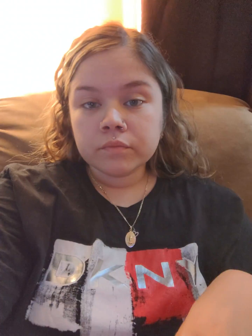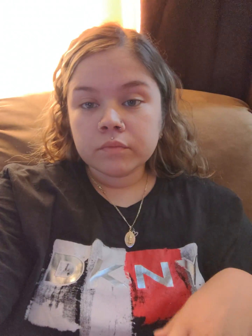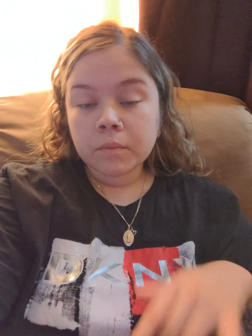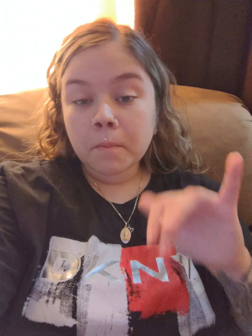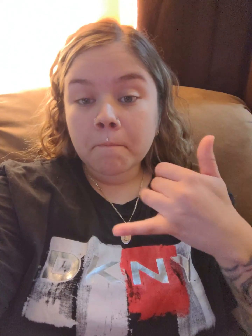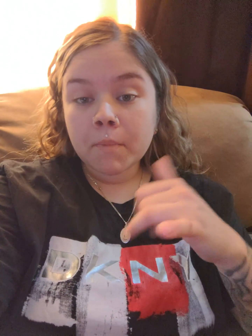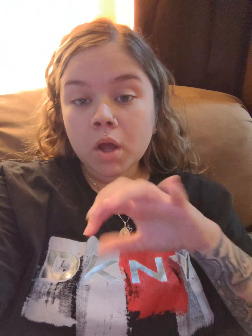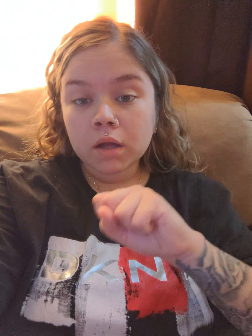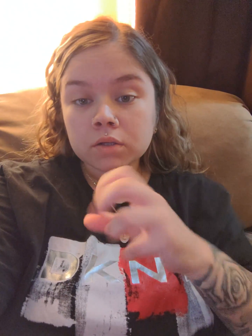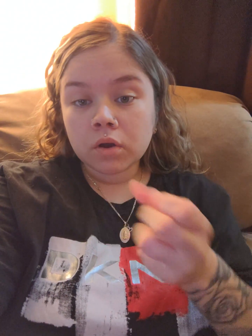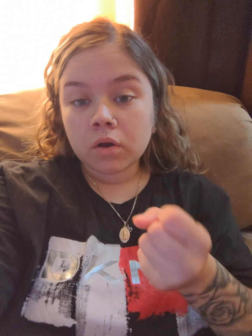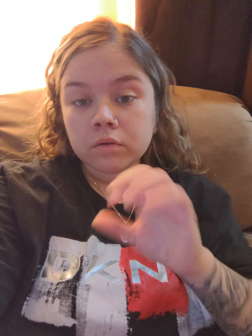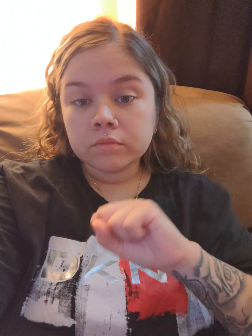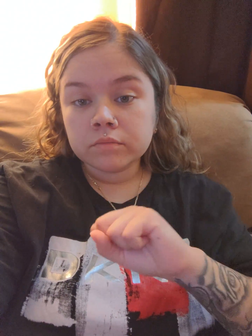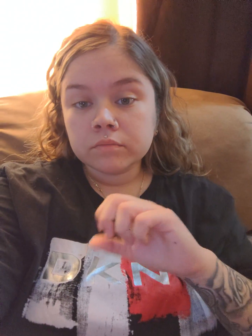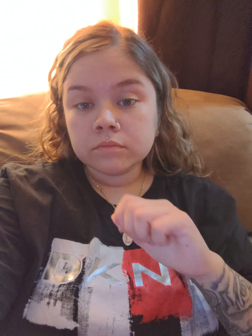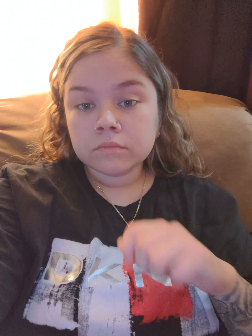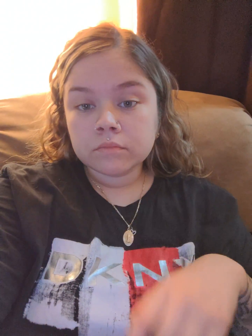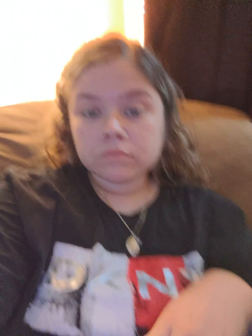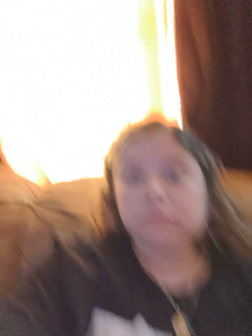play dough